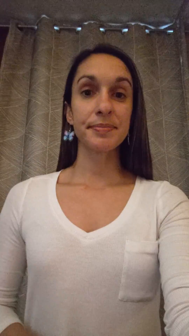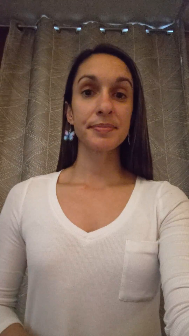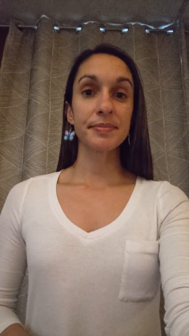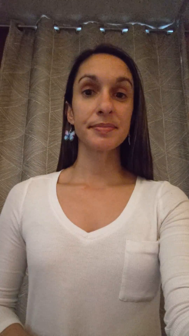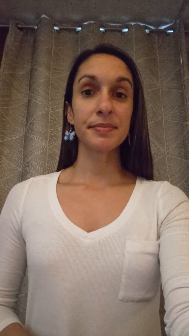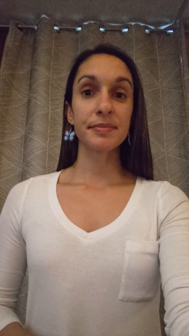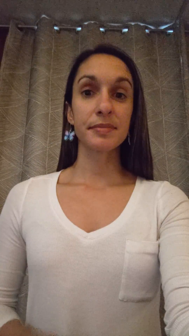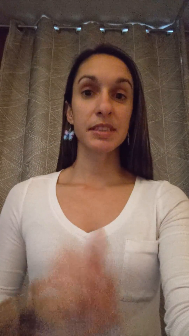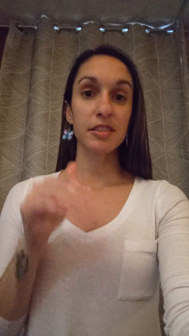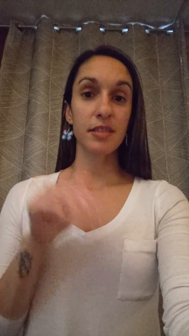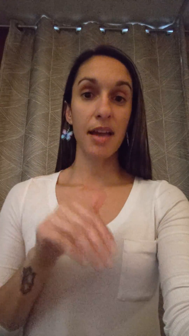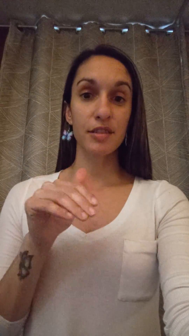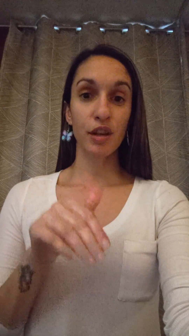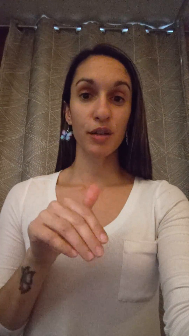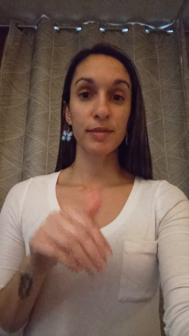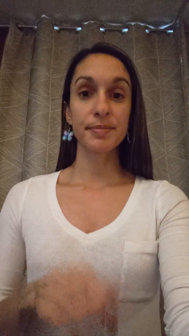doctor